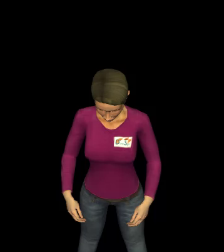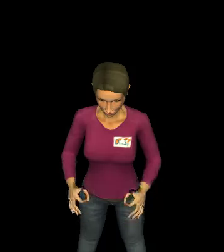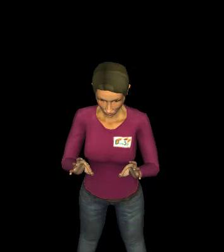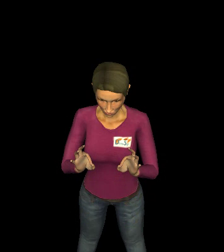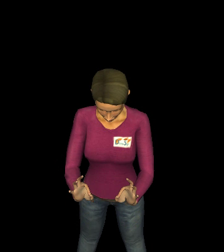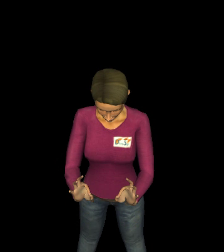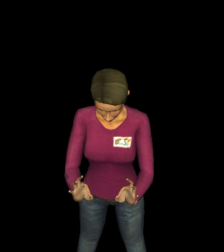فقط